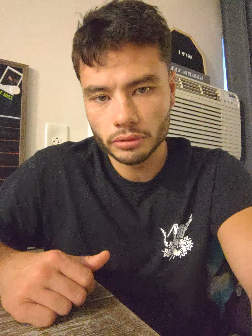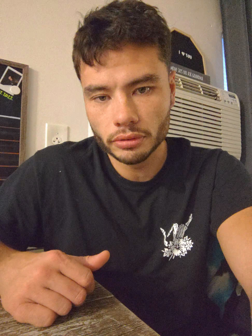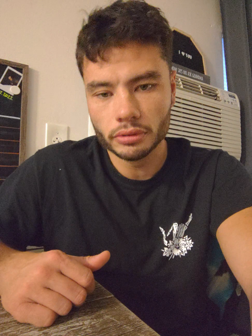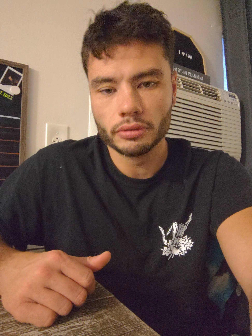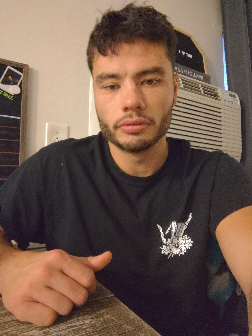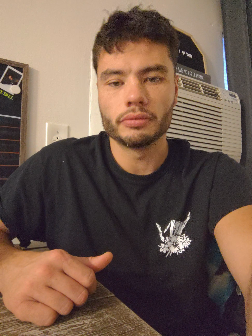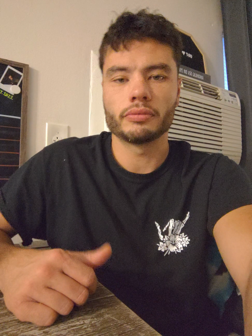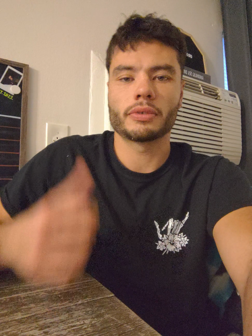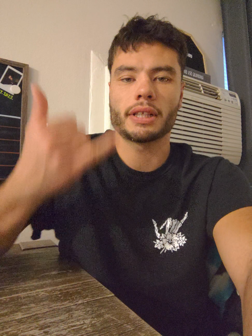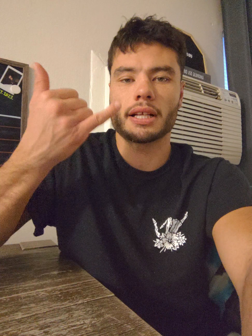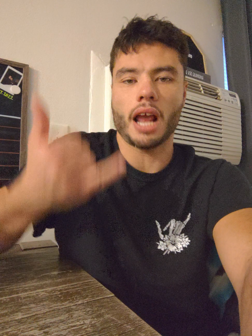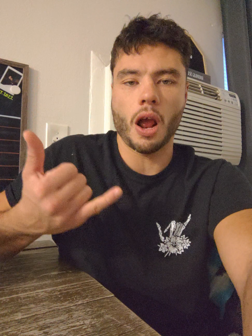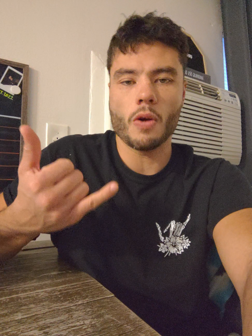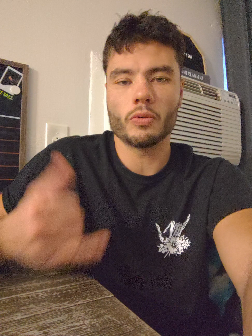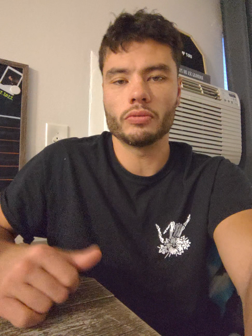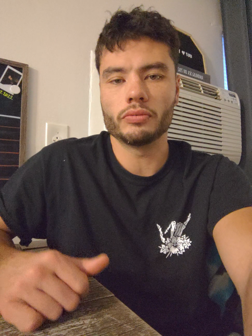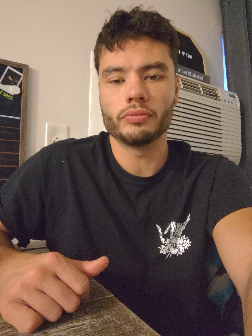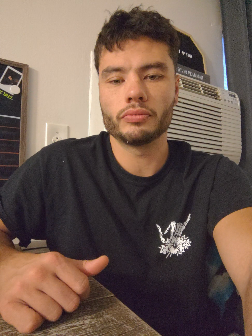now